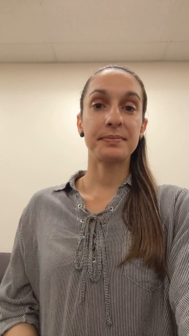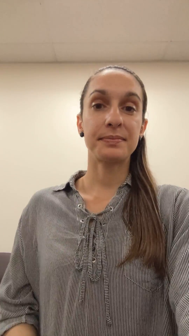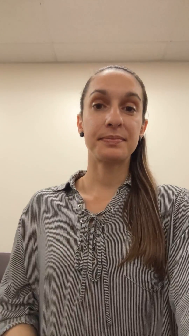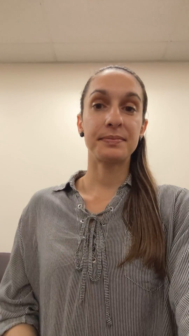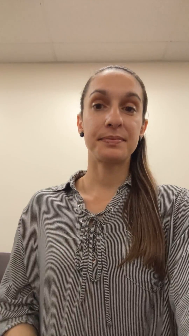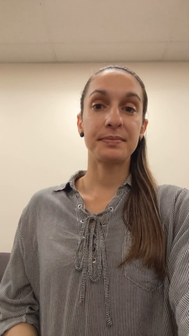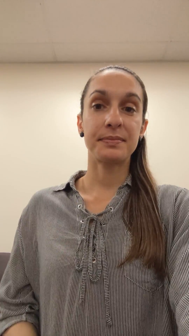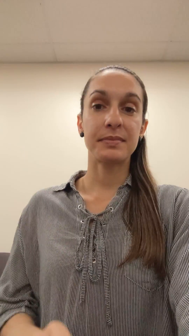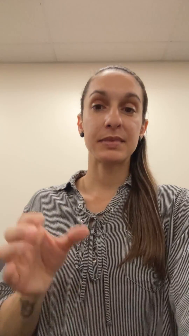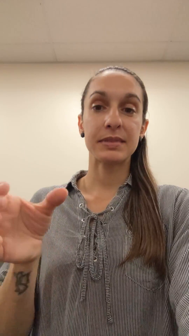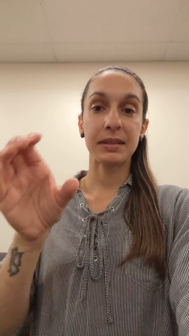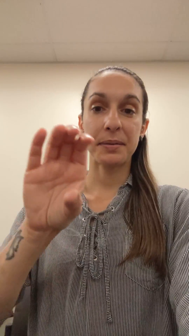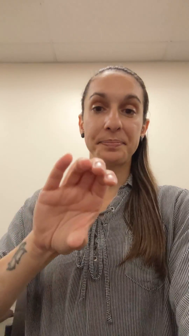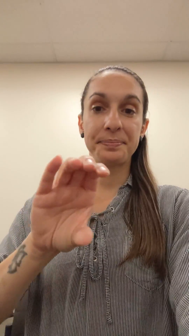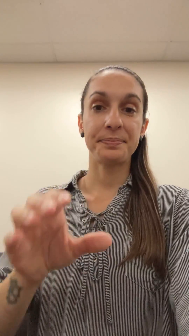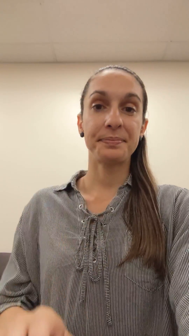dump